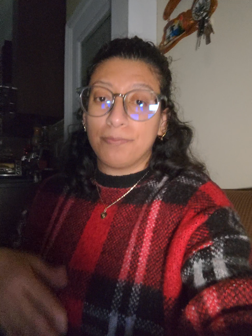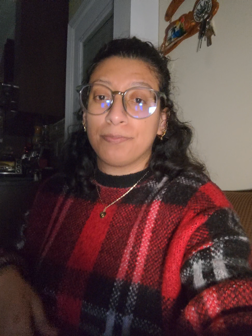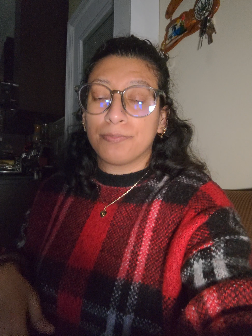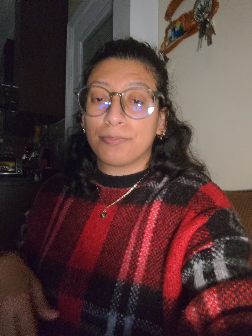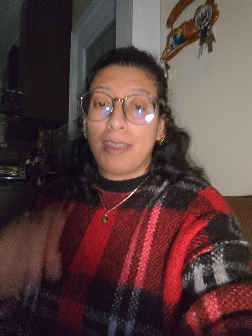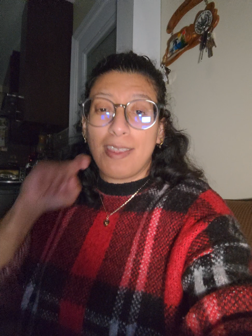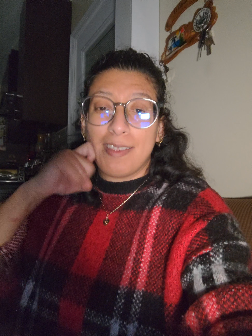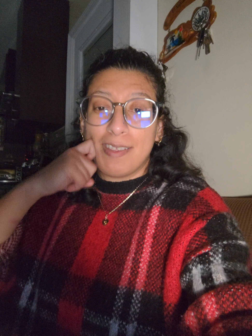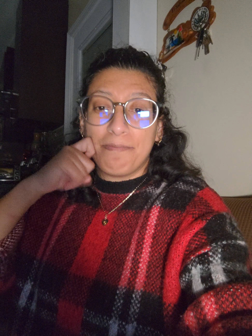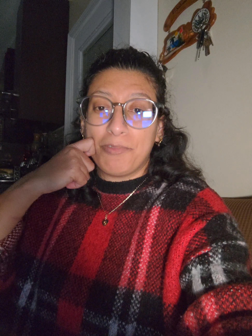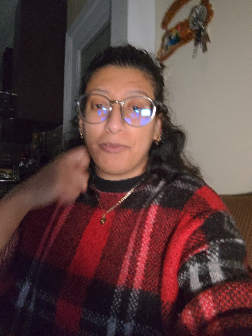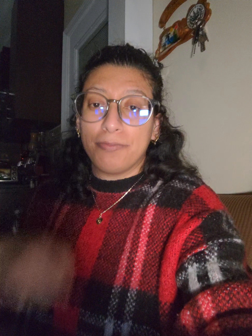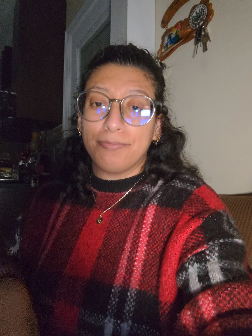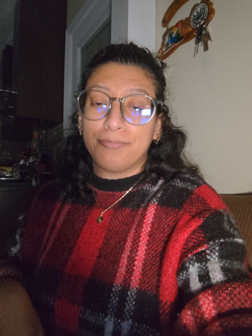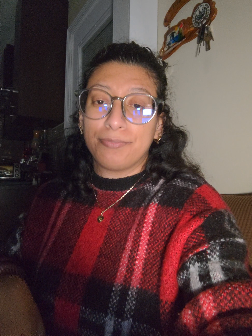apple